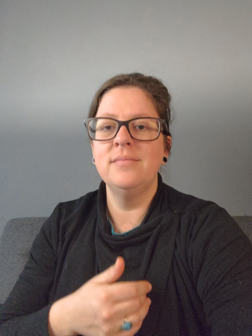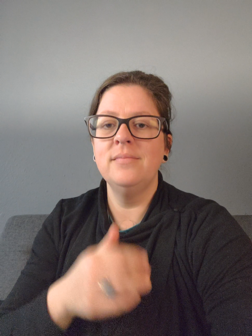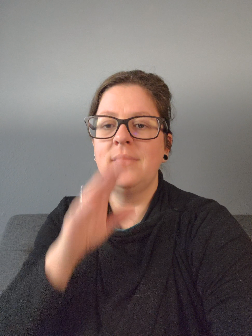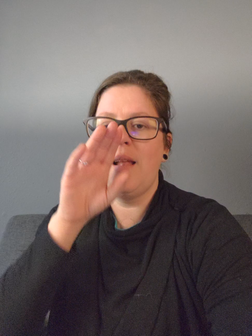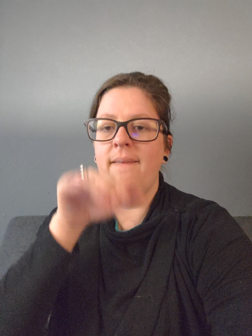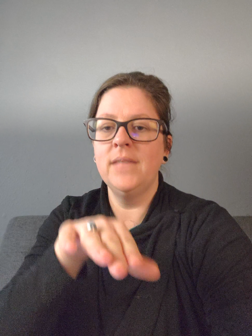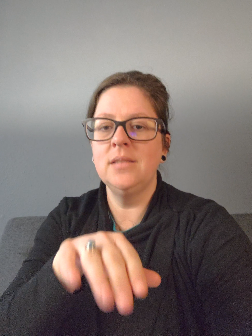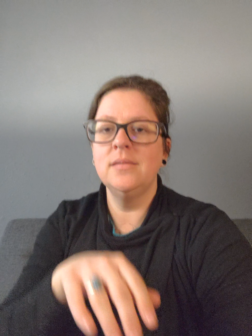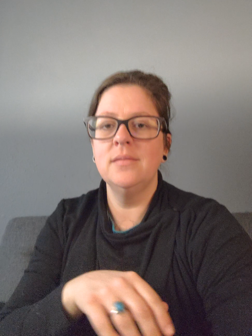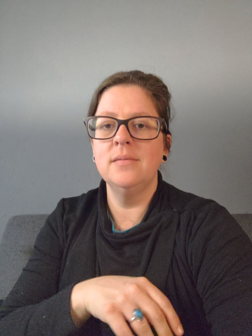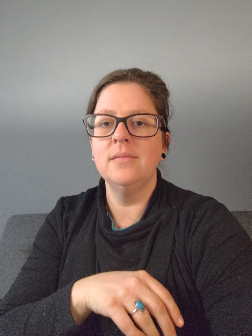elephant